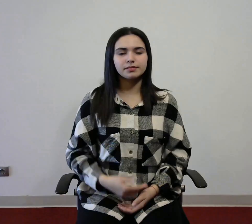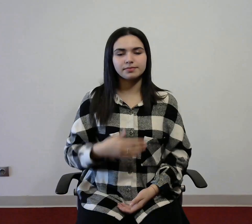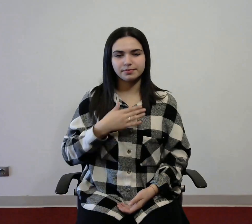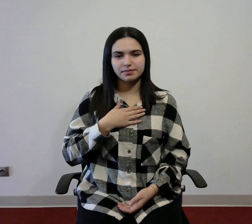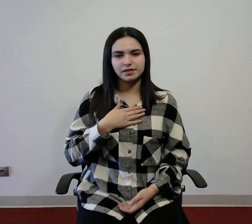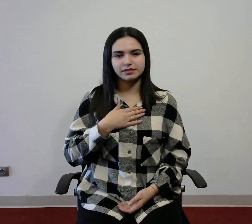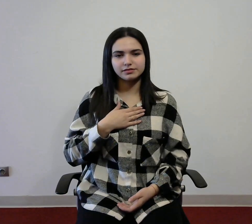mən